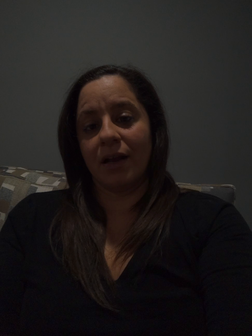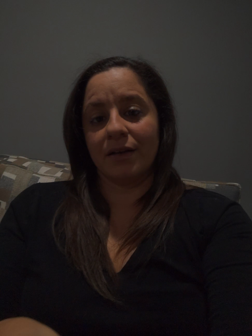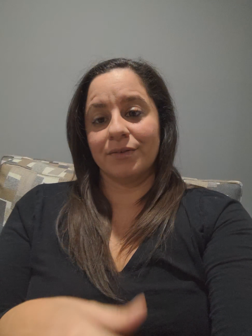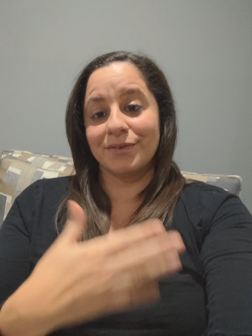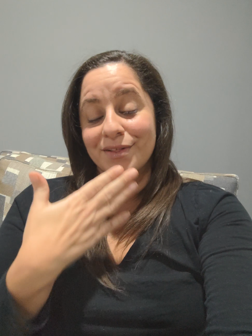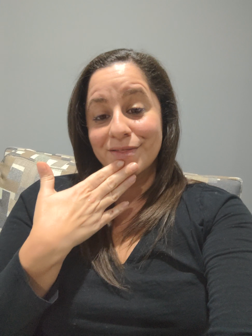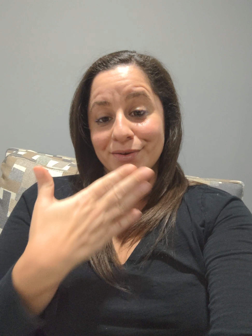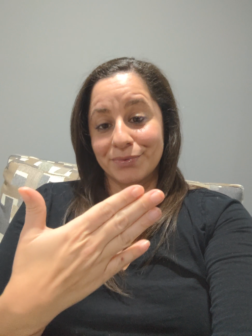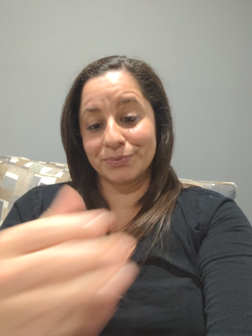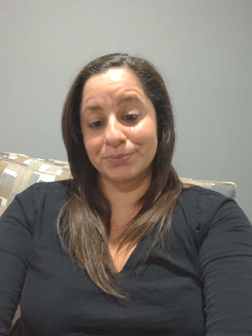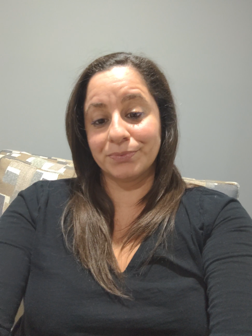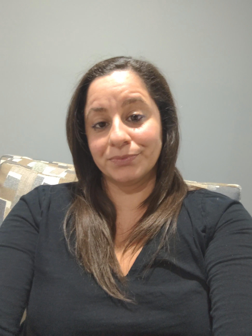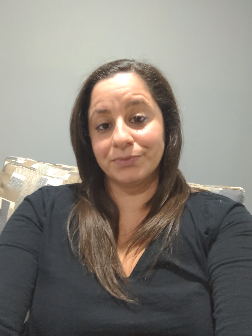thank you